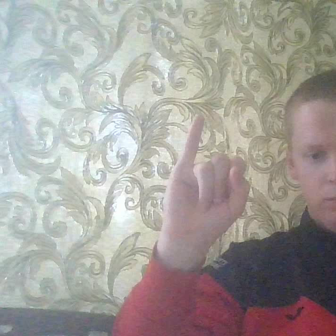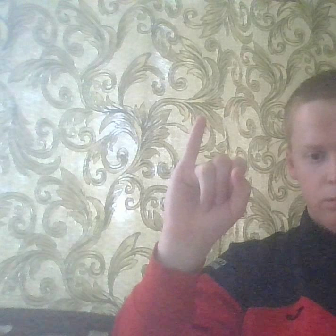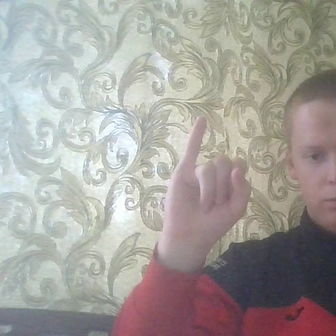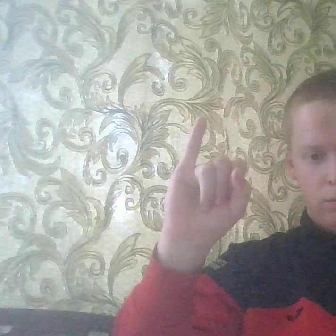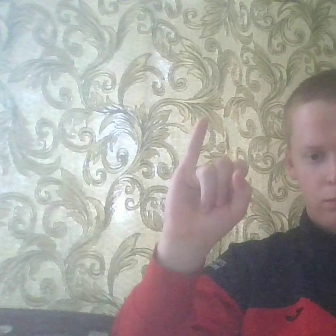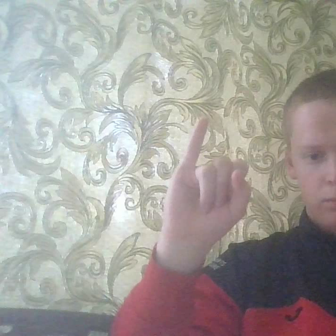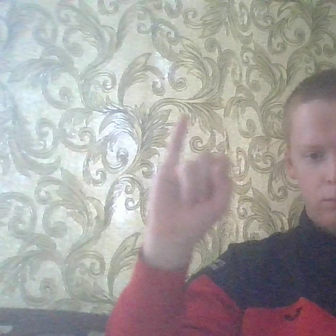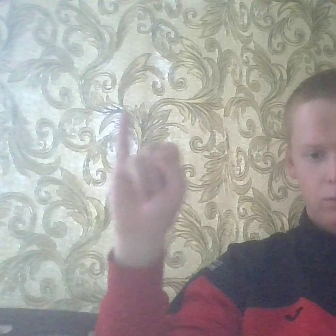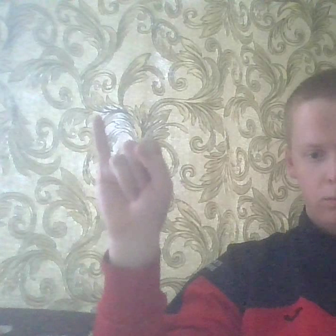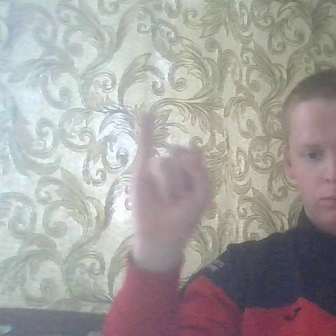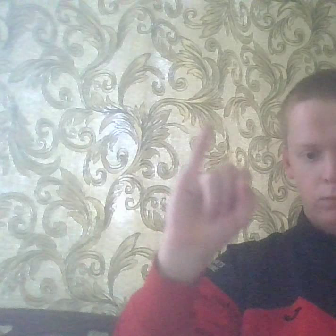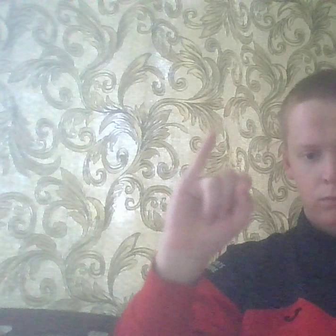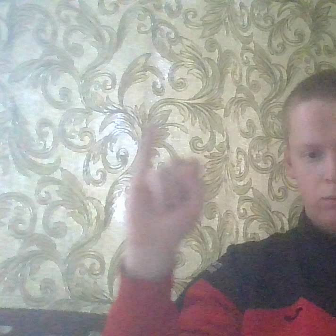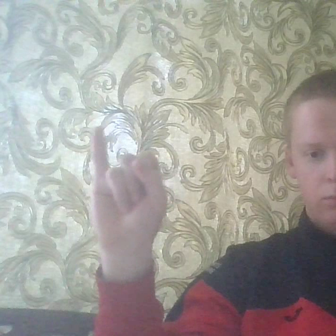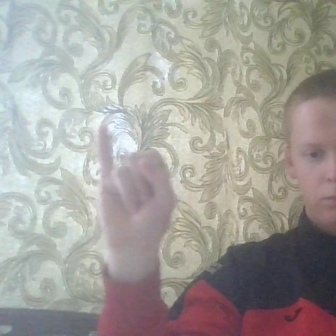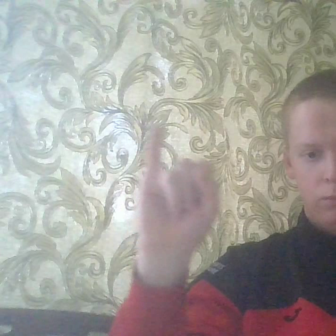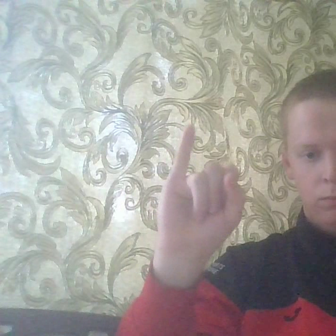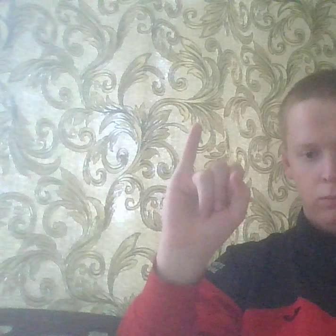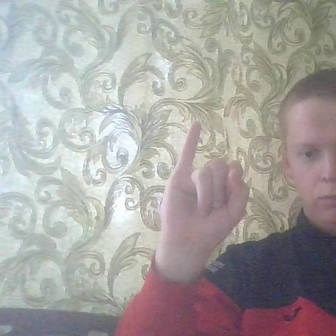Ї